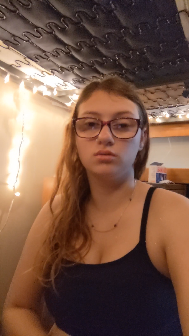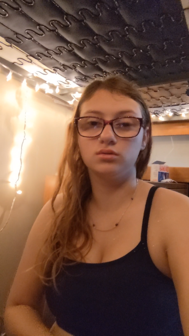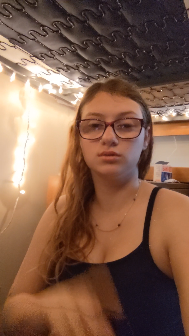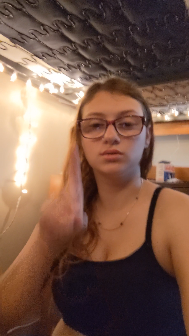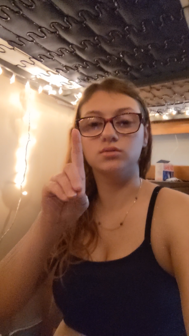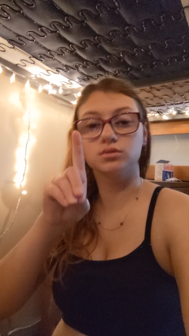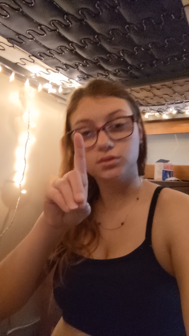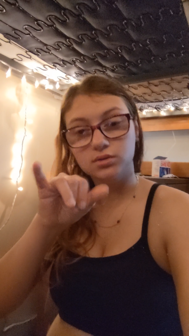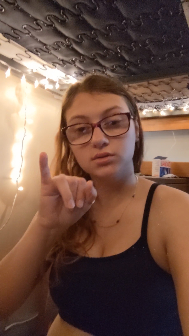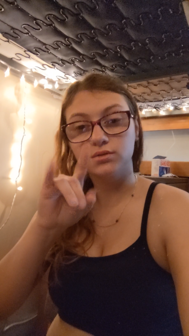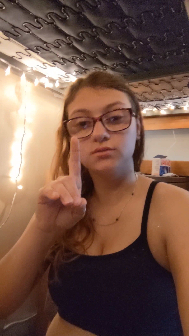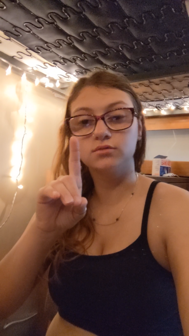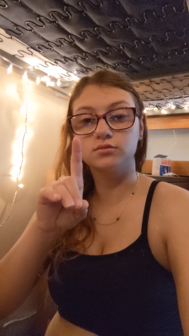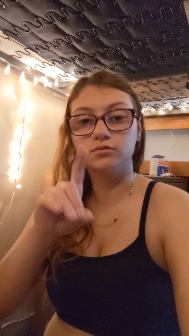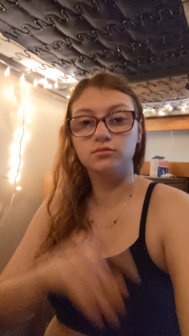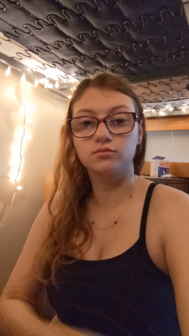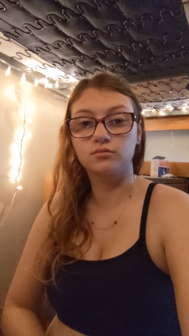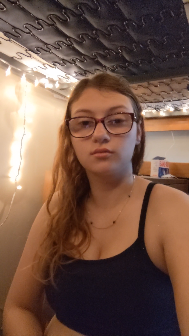did